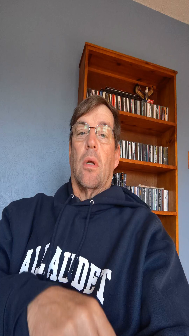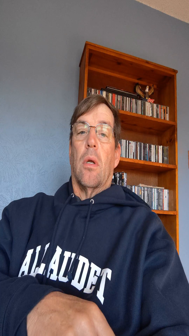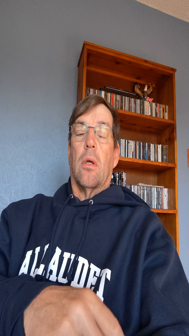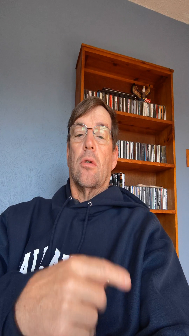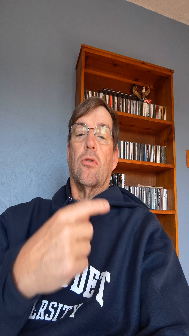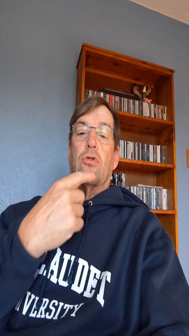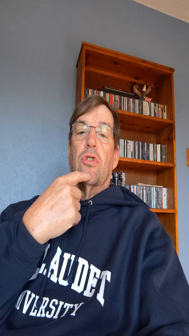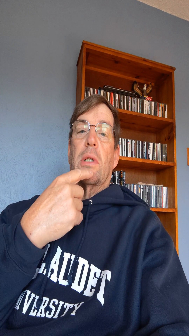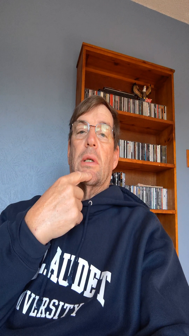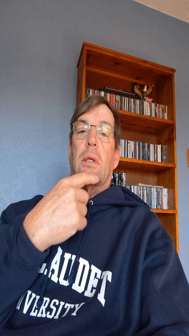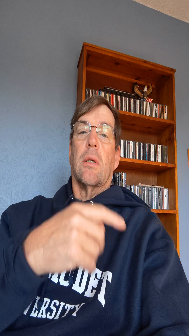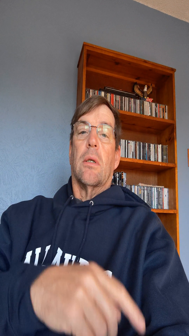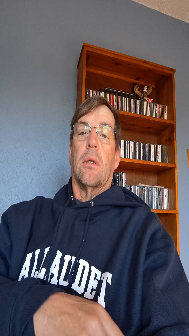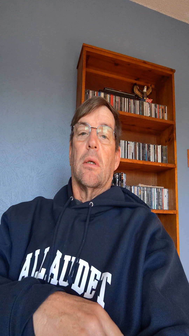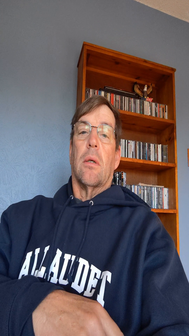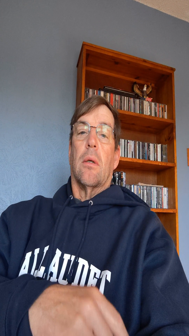chin